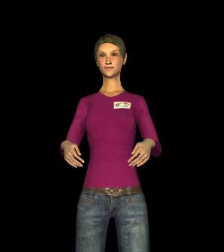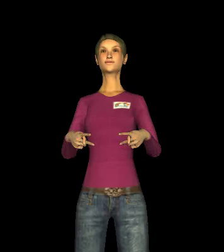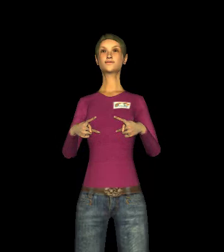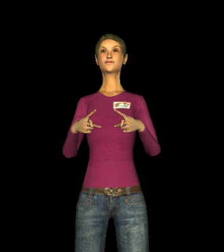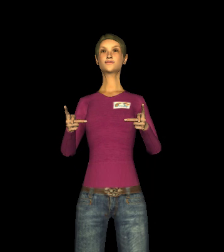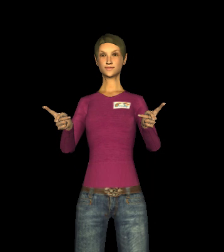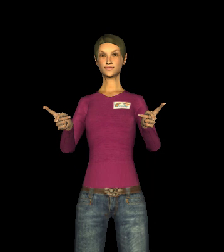إعلان عام